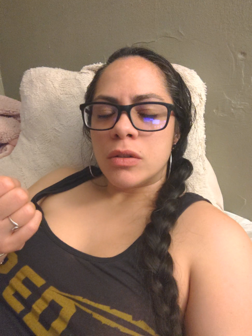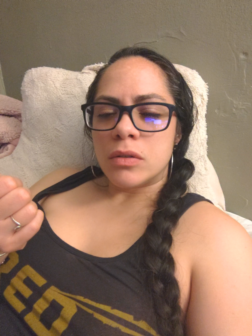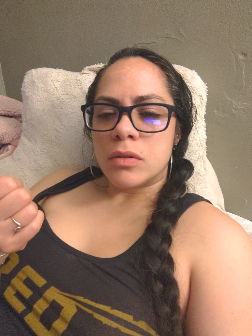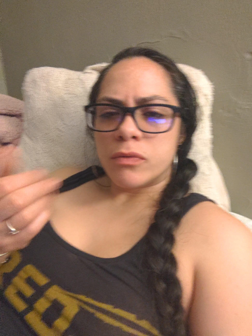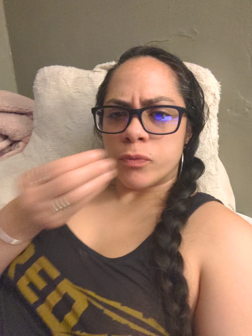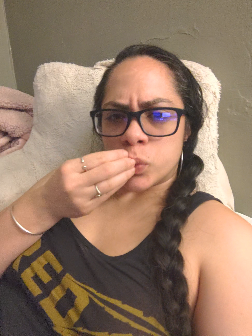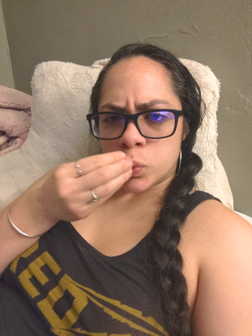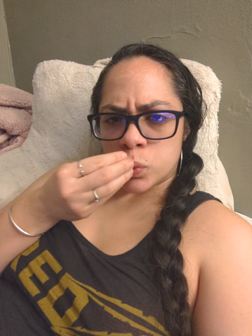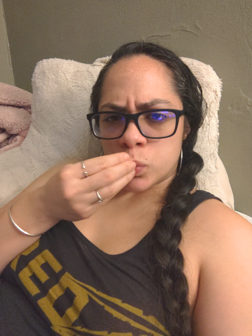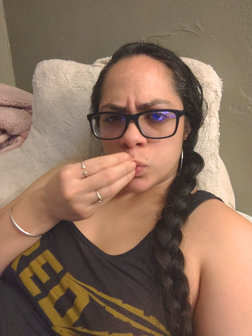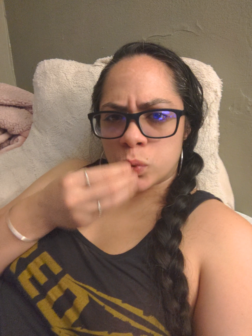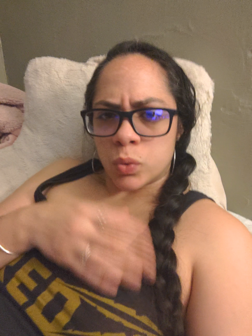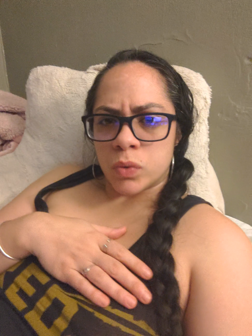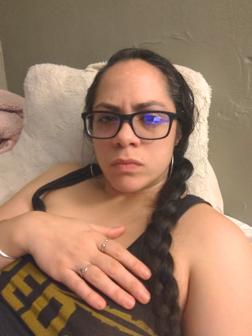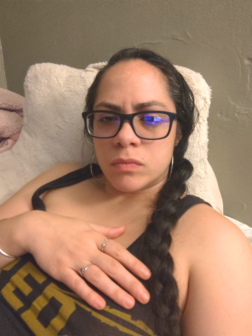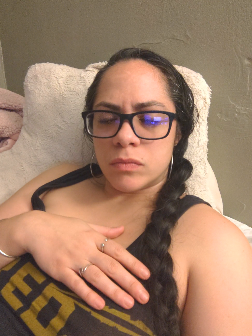food